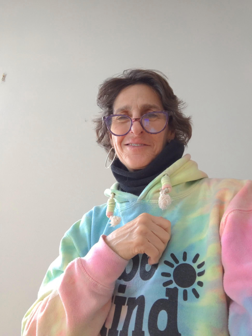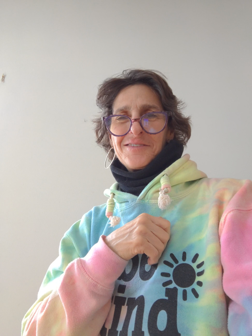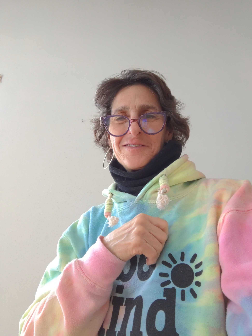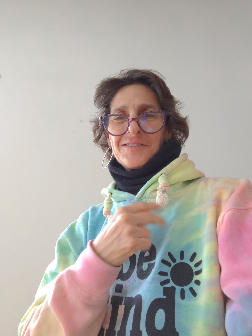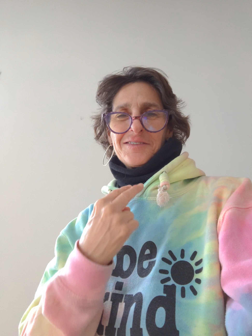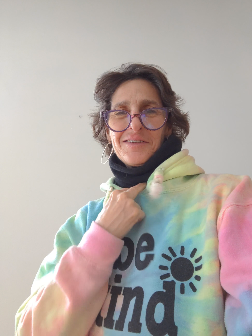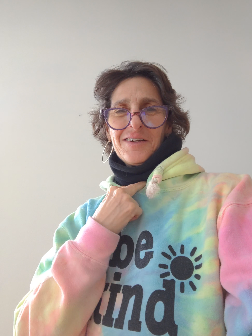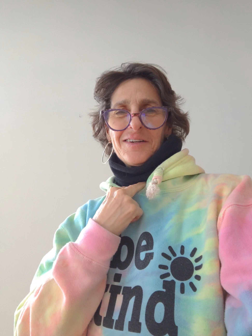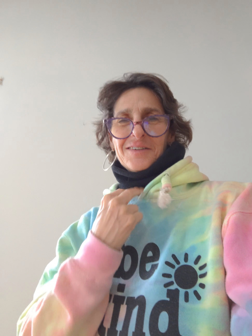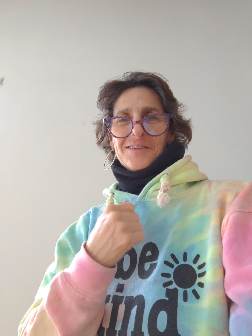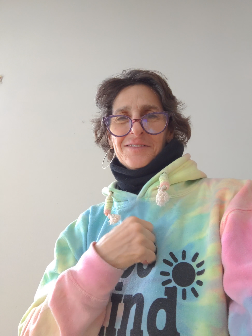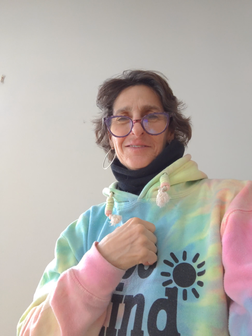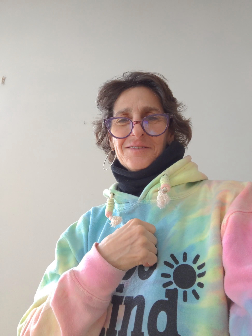stuck